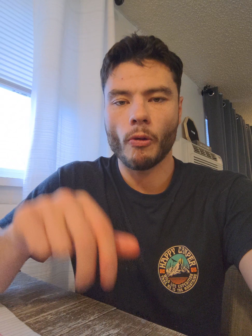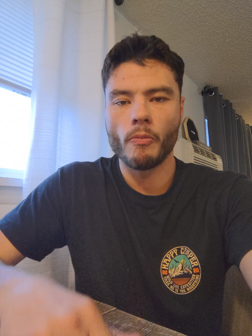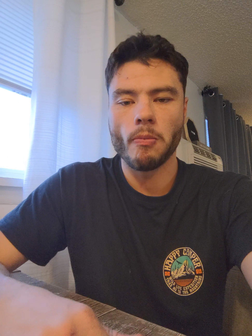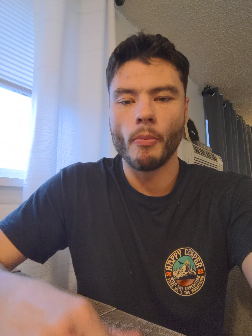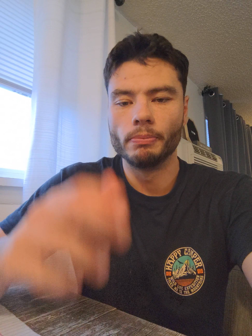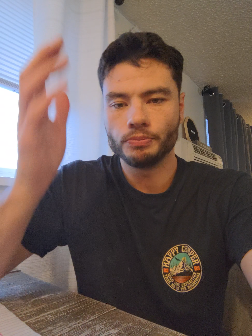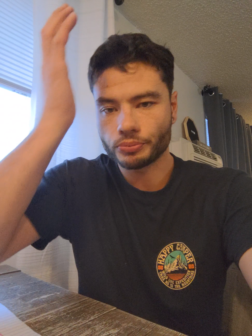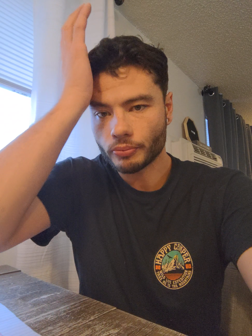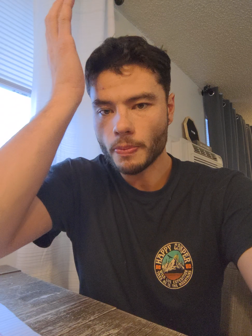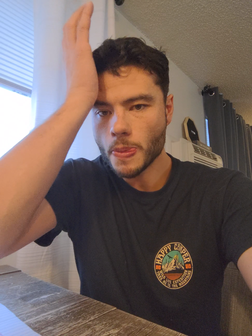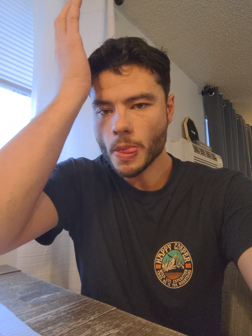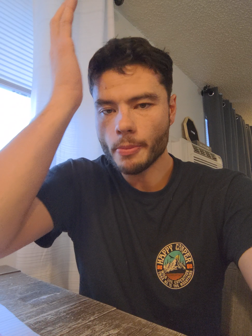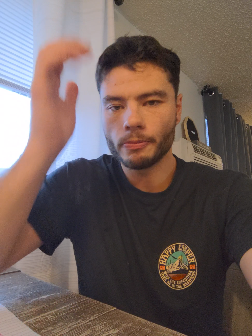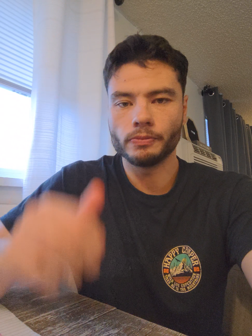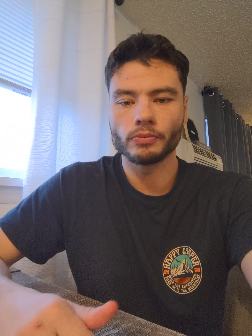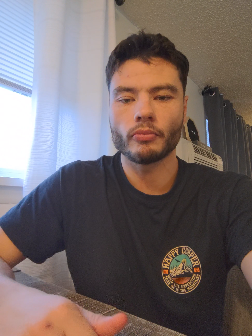garbage